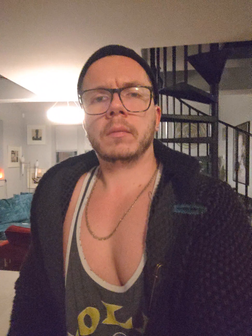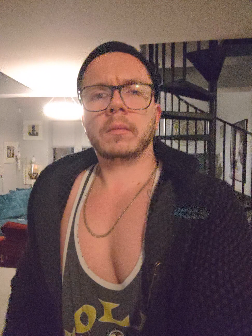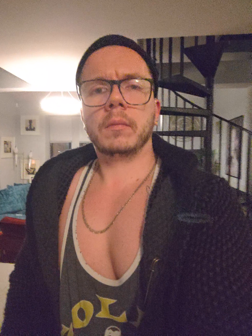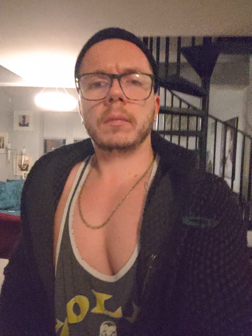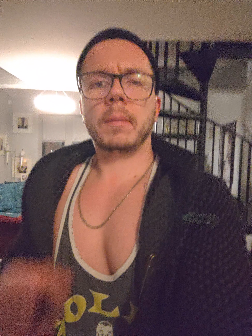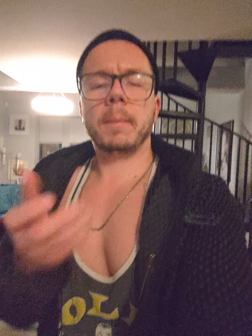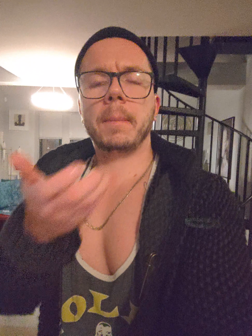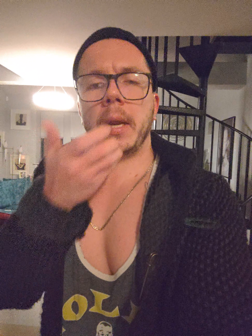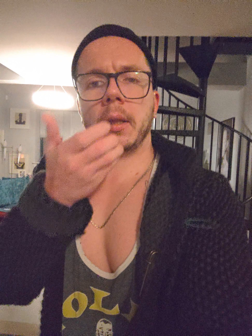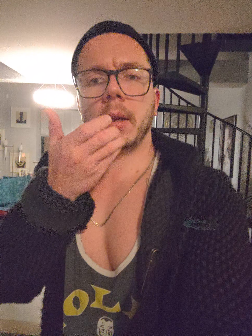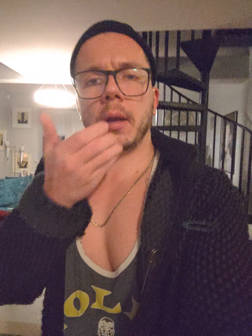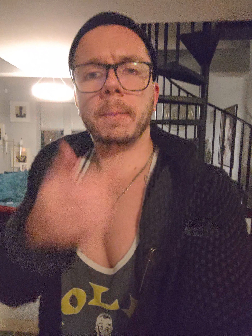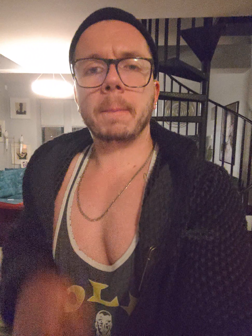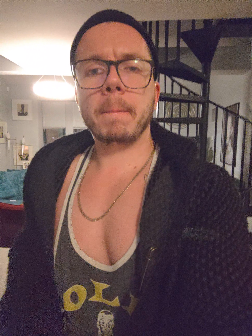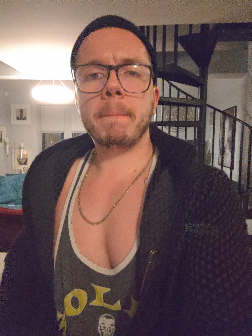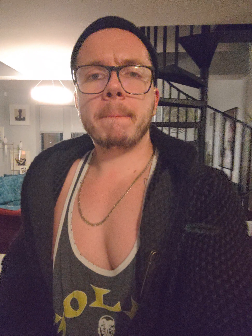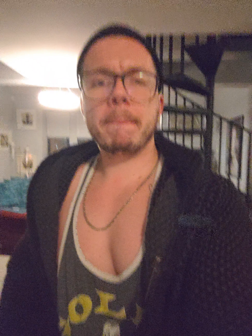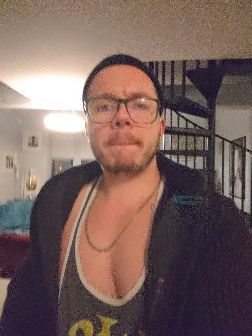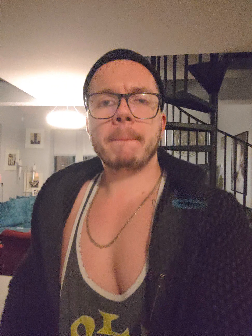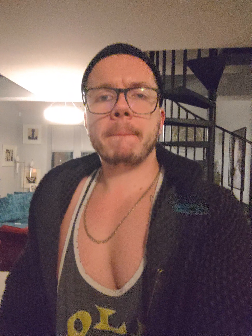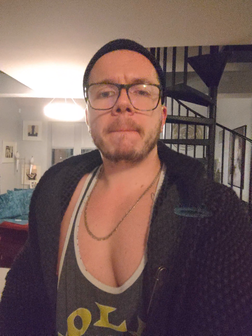pizza